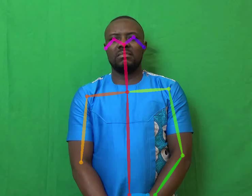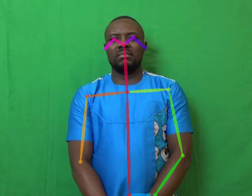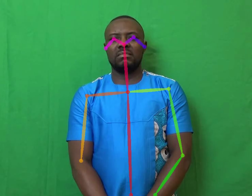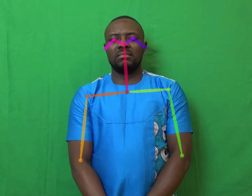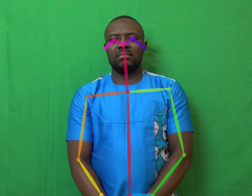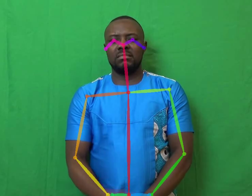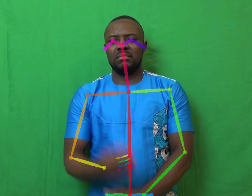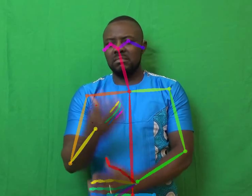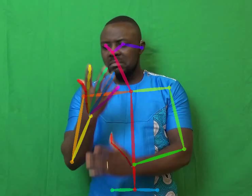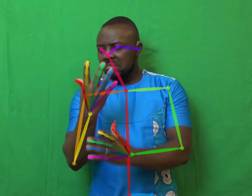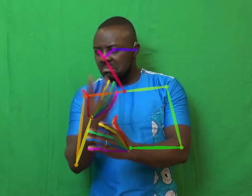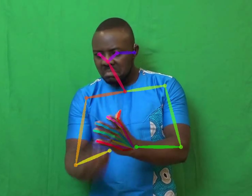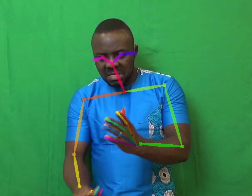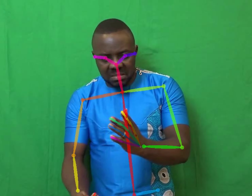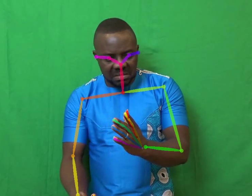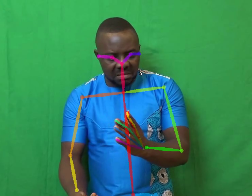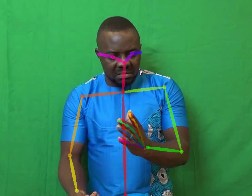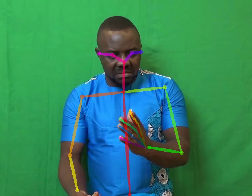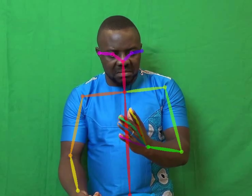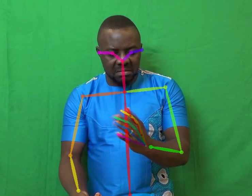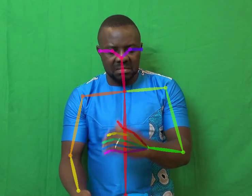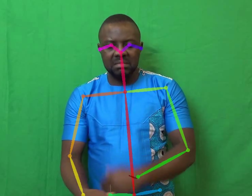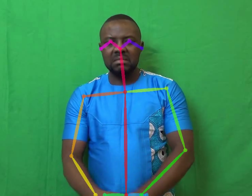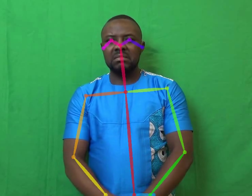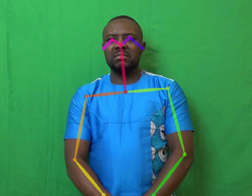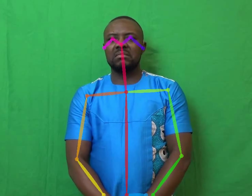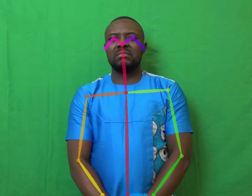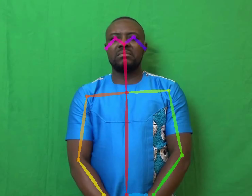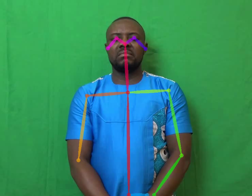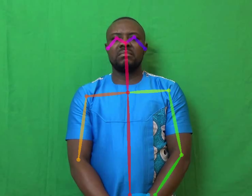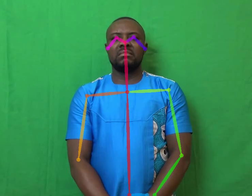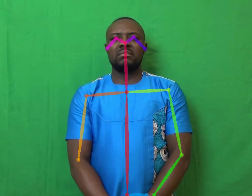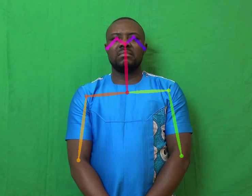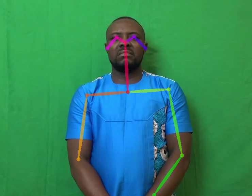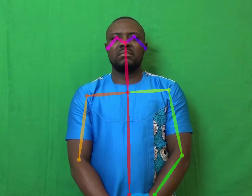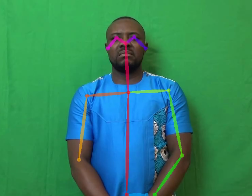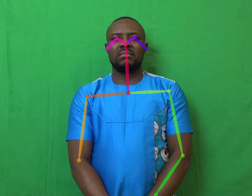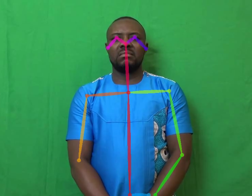missing